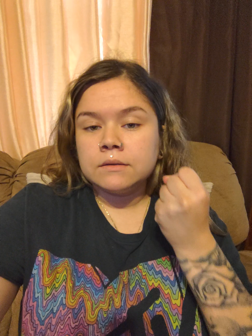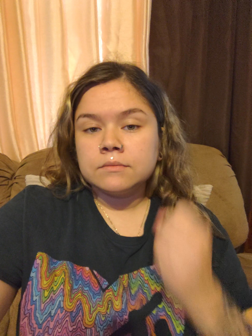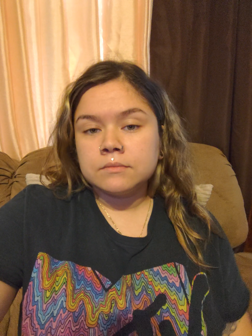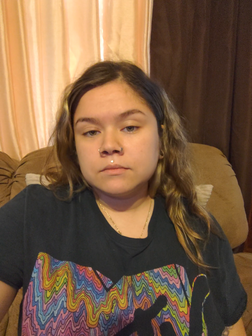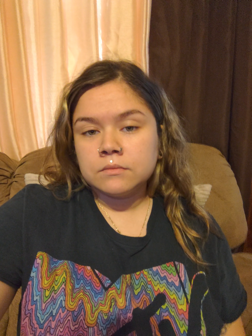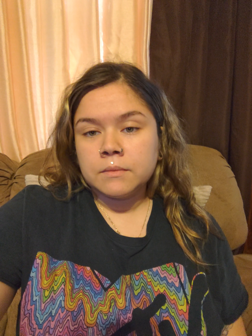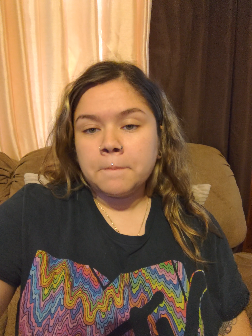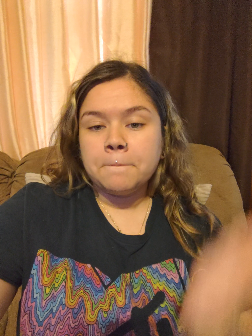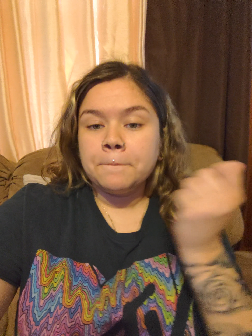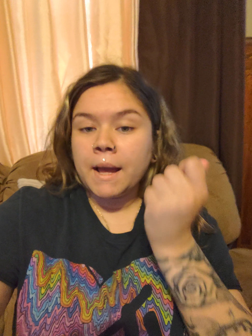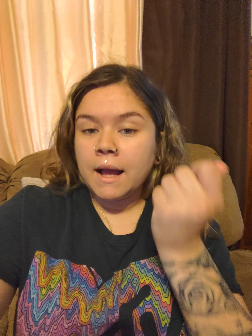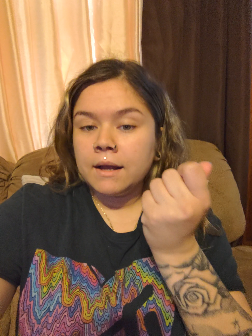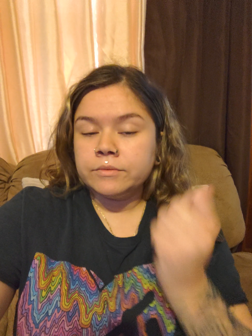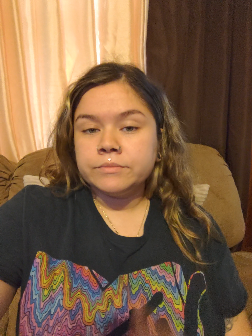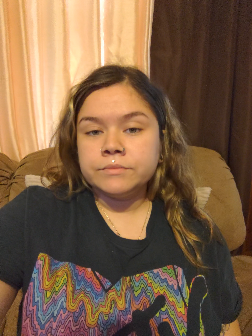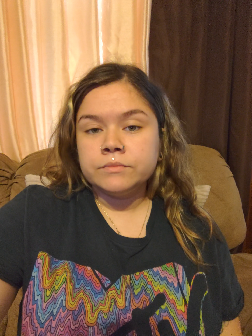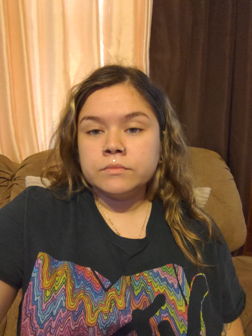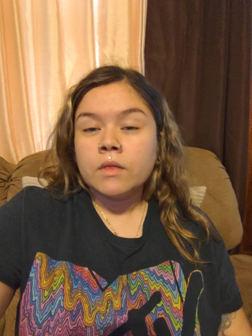bat